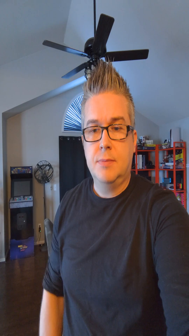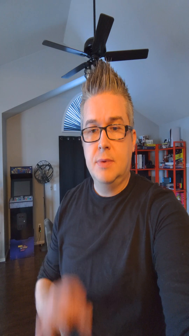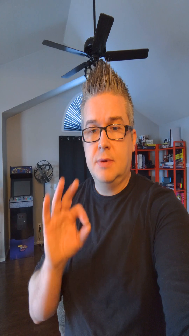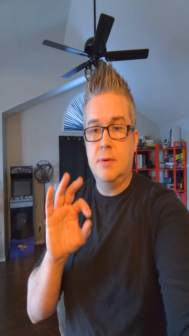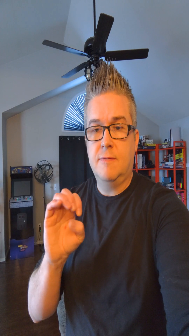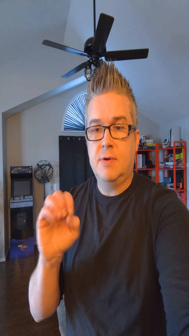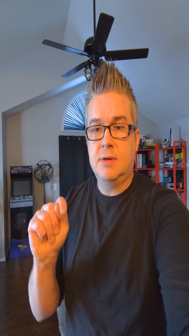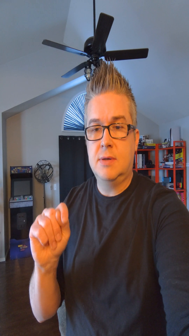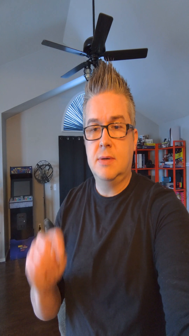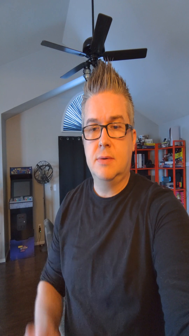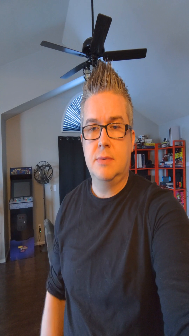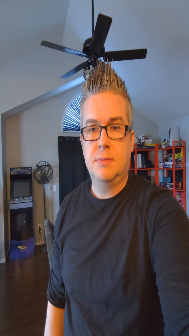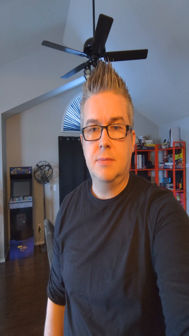feet